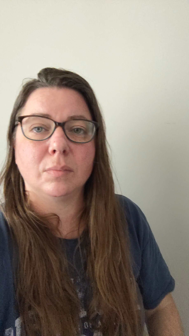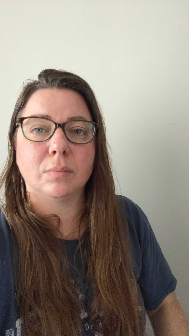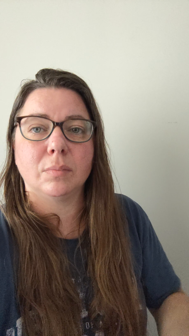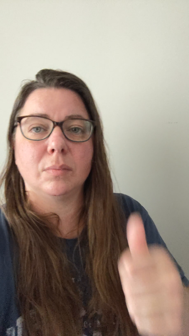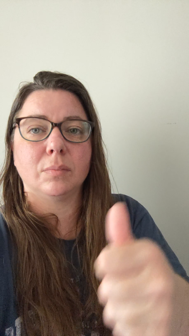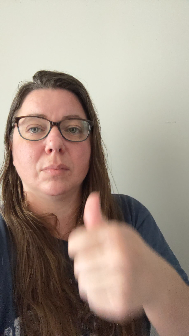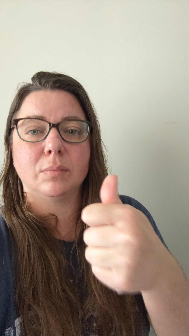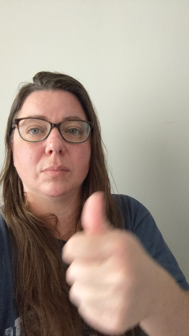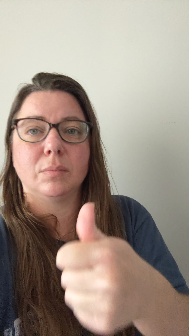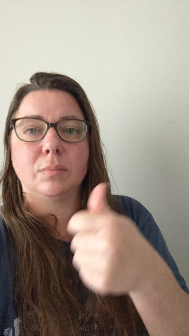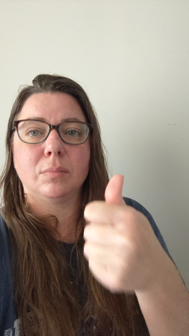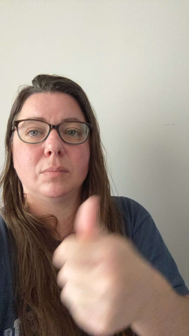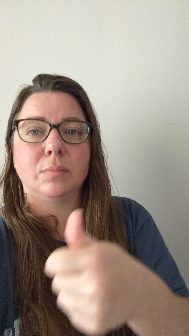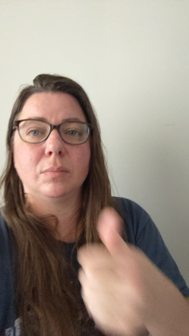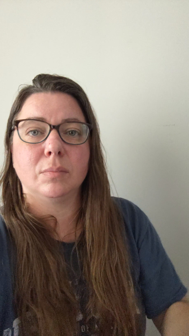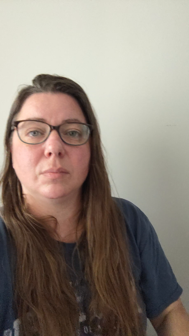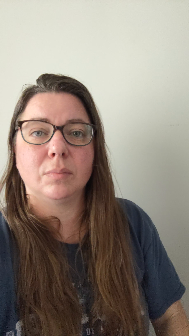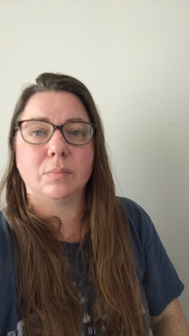basement